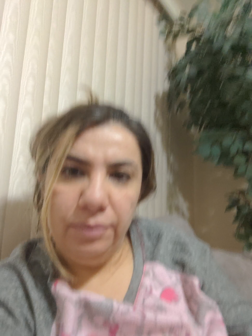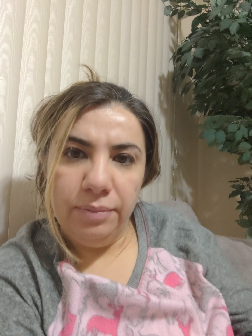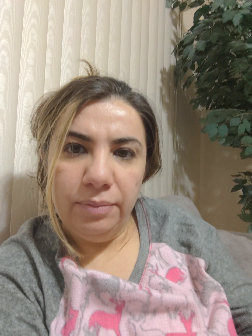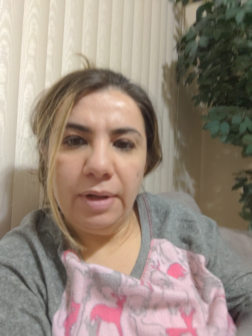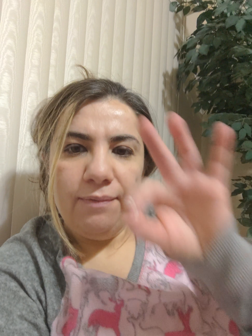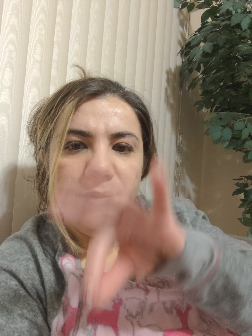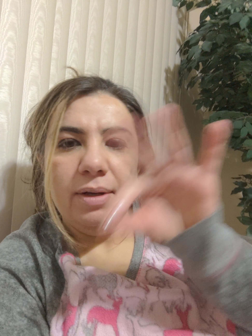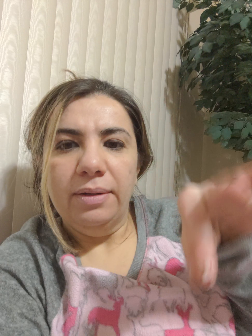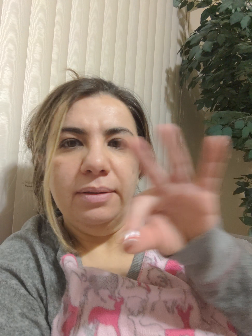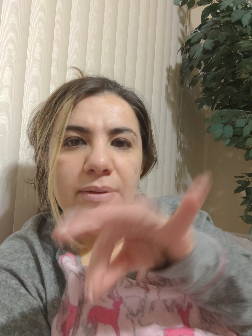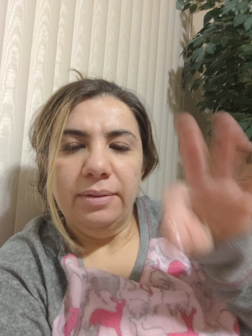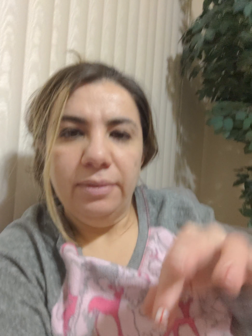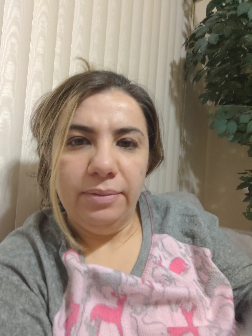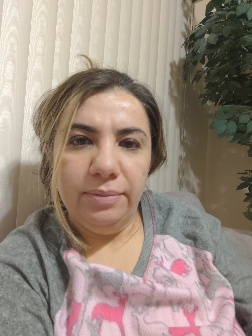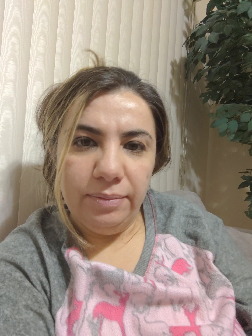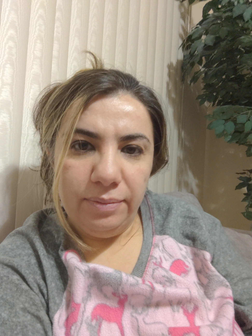french fries